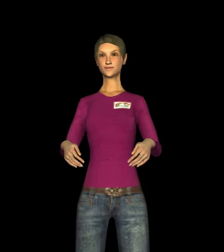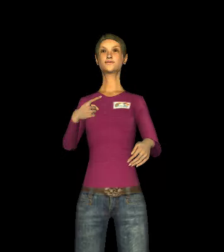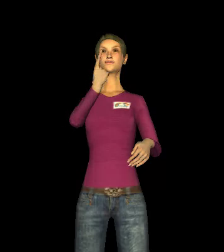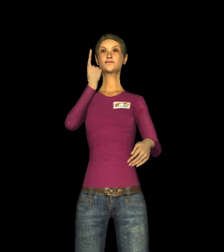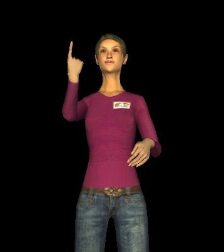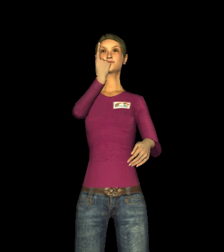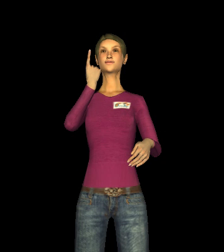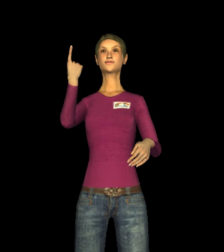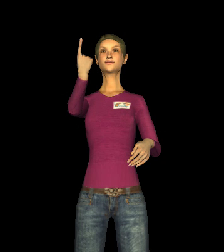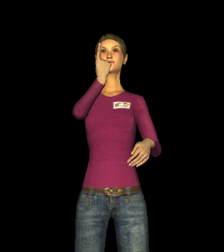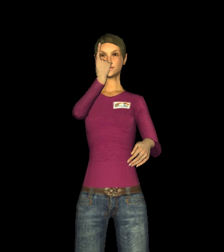دائما